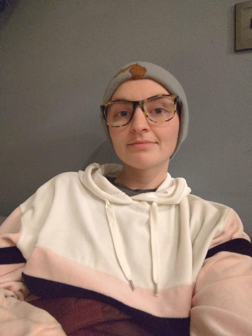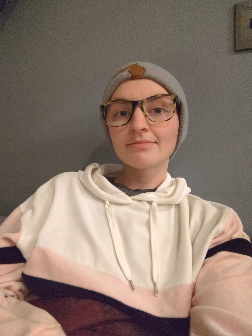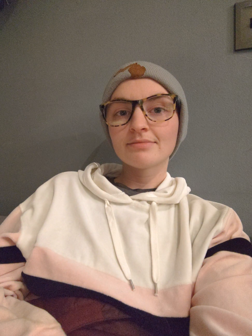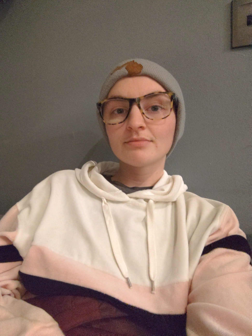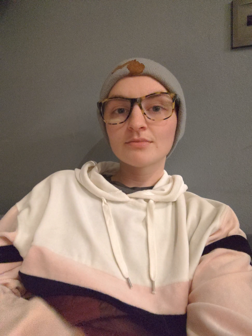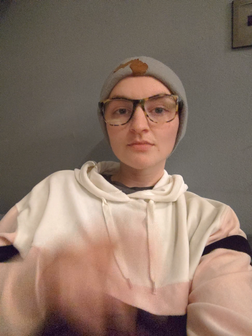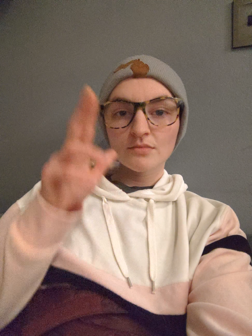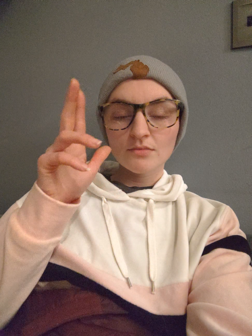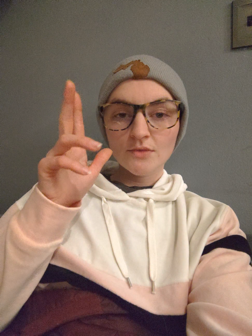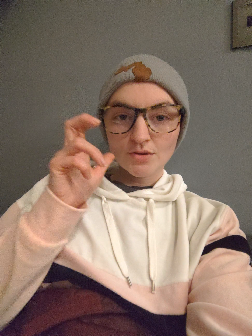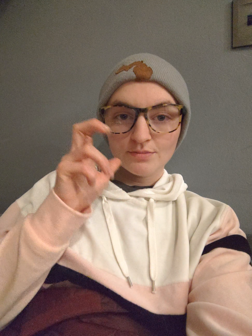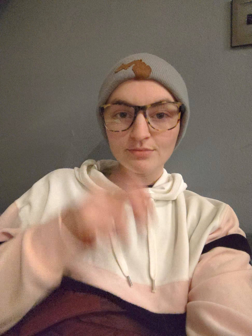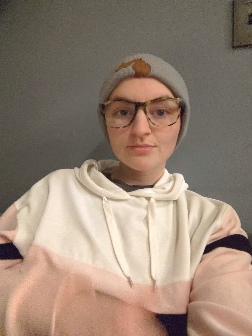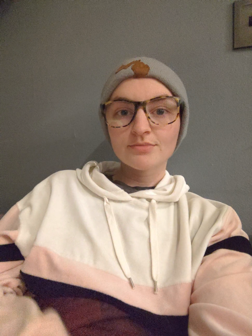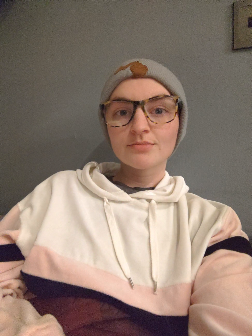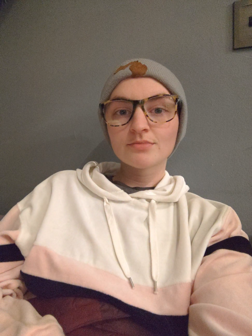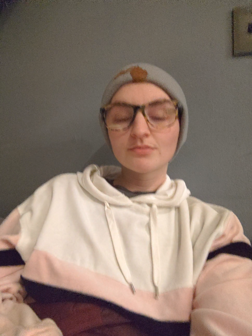hear